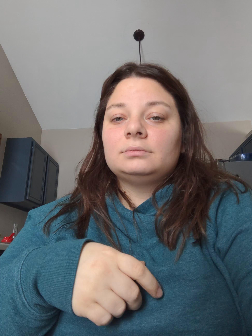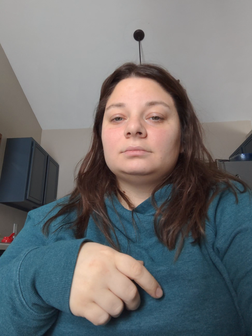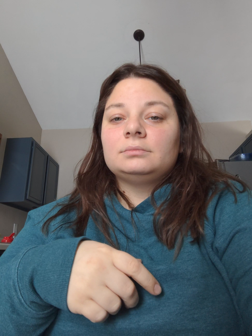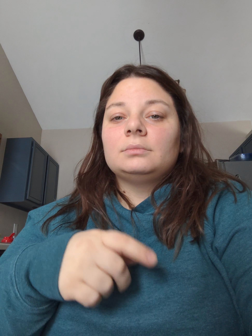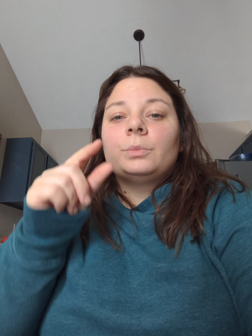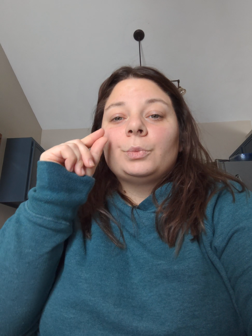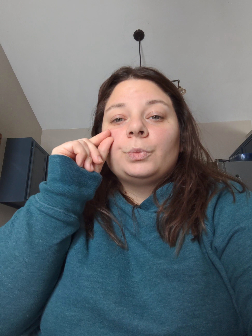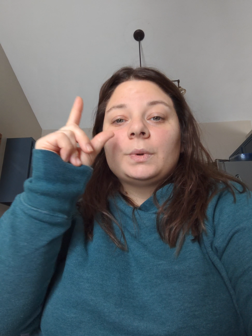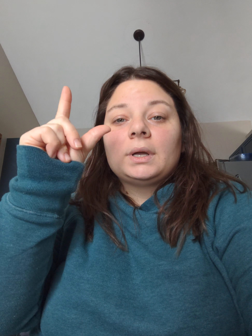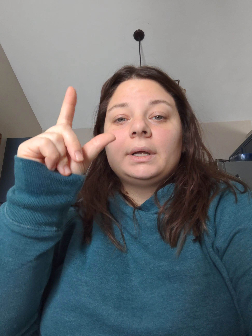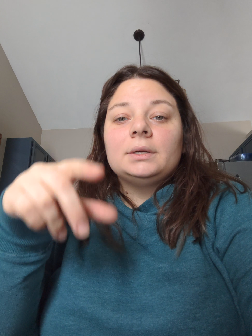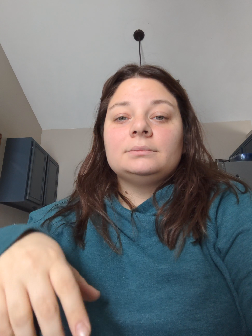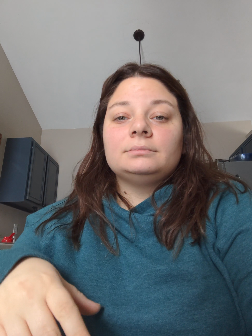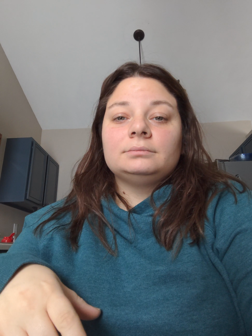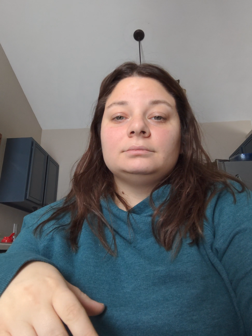wake